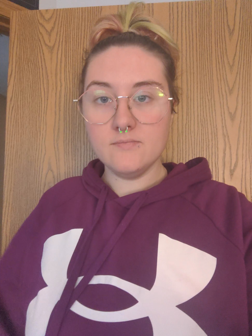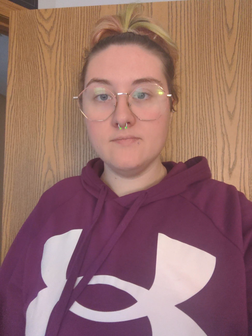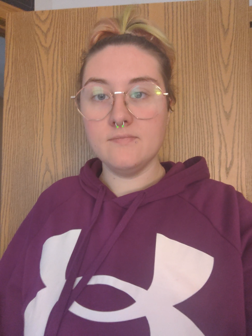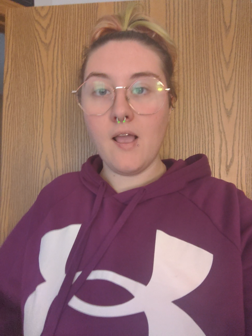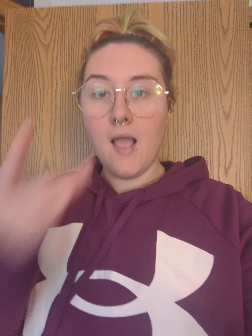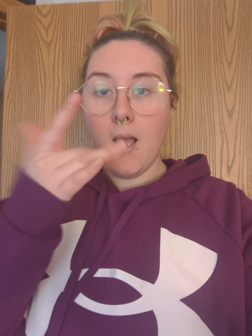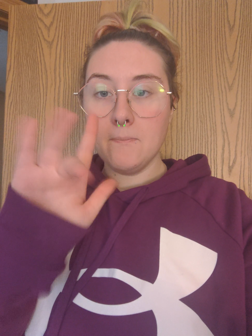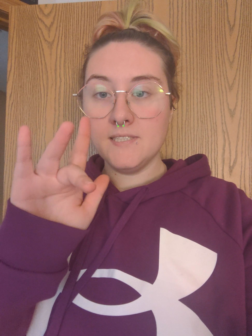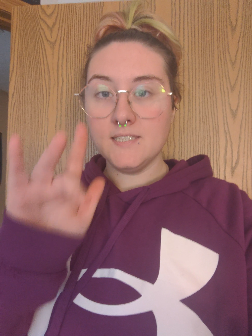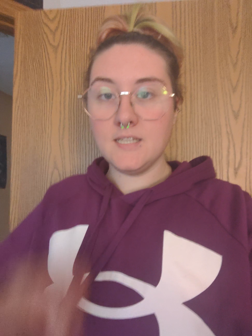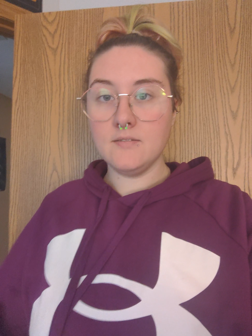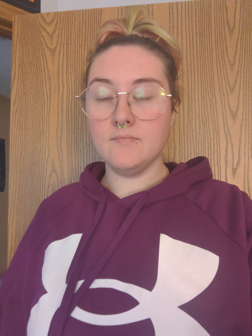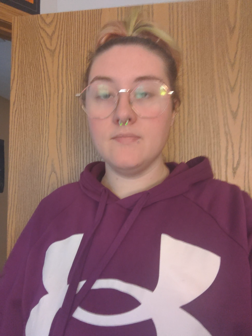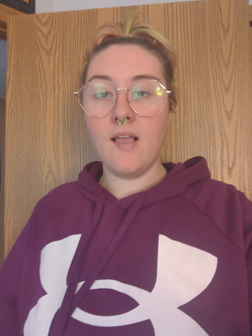empty